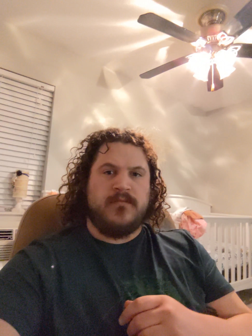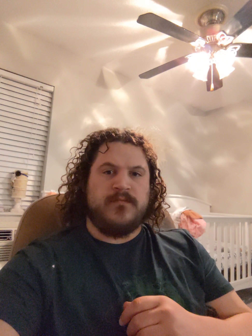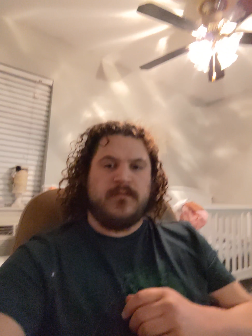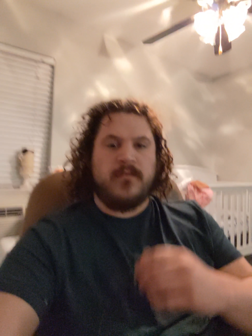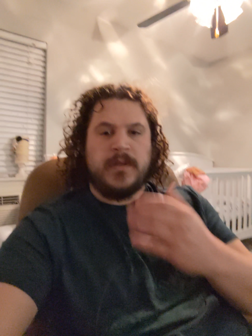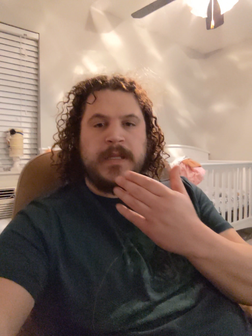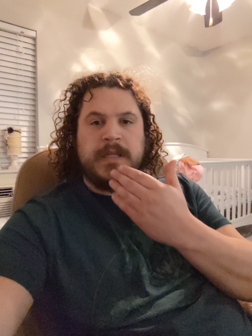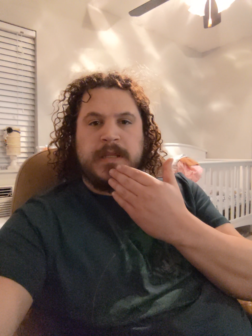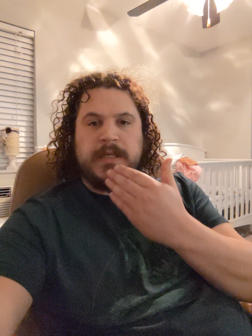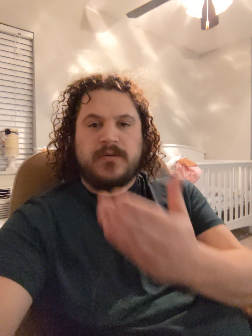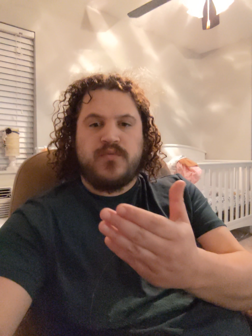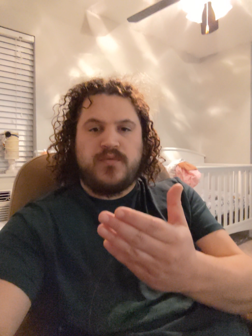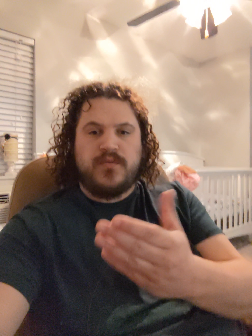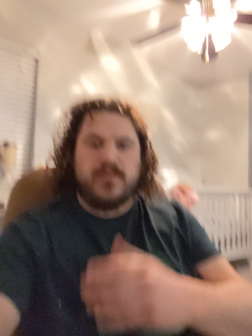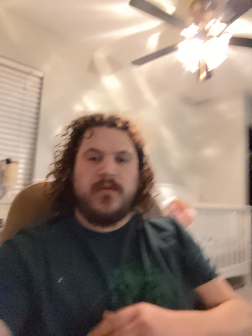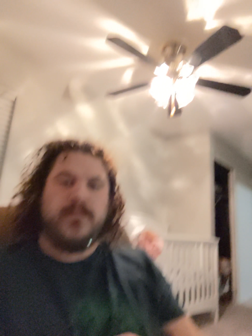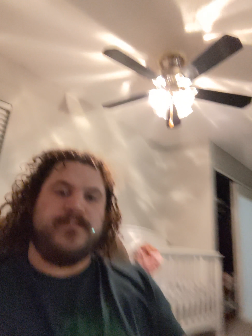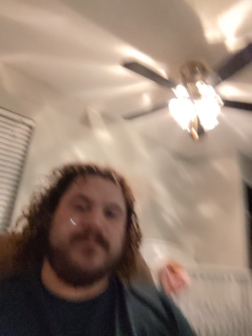thank you